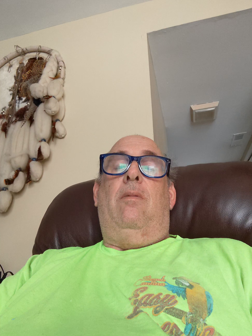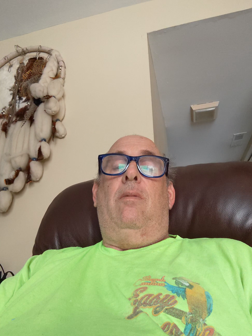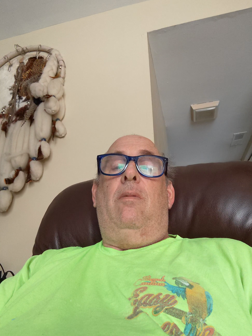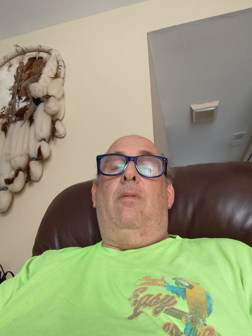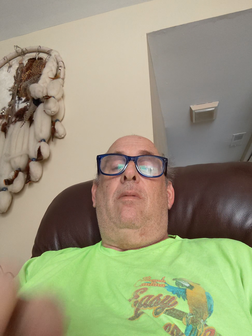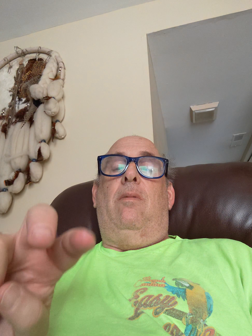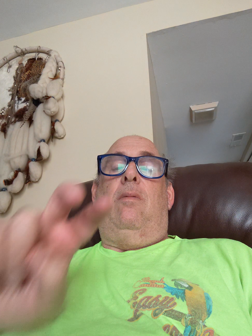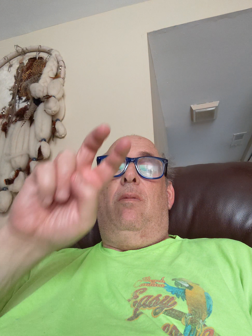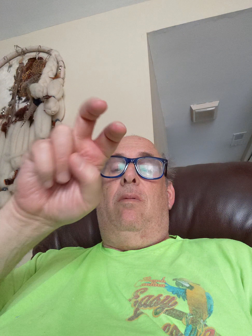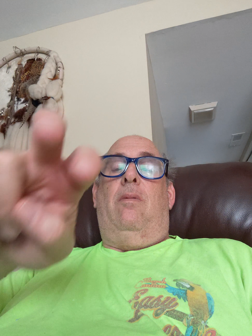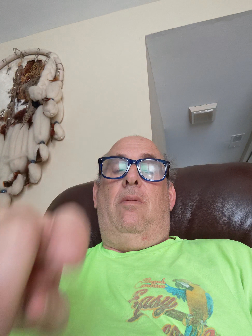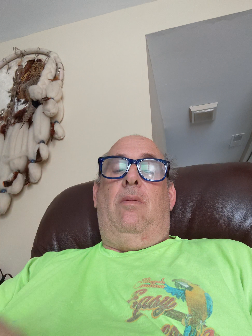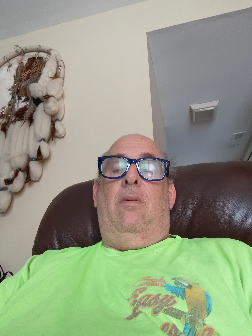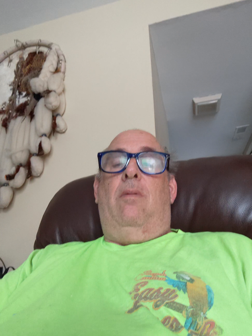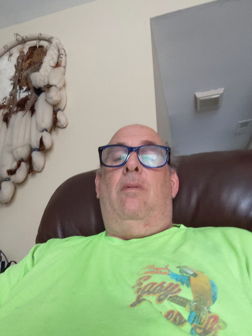jump